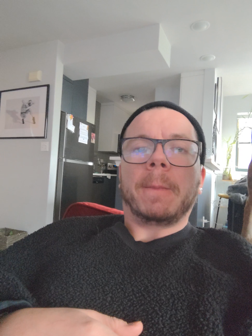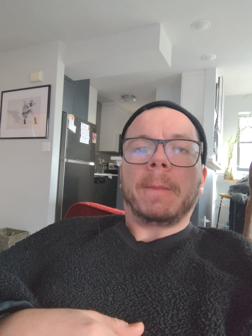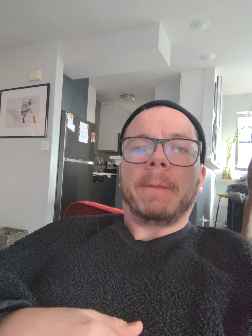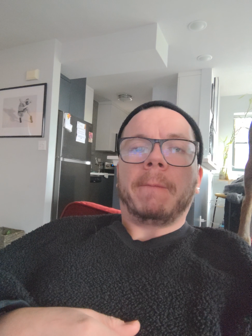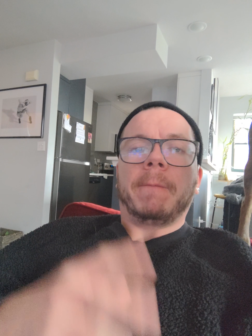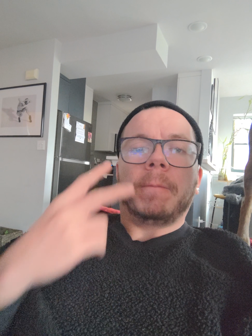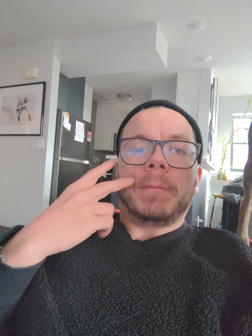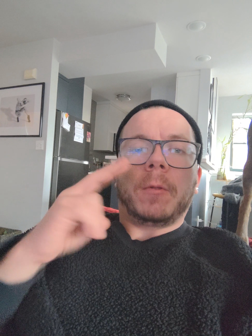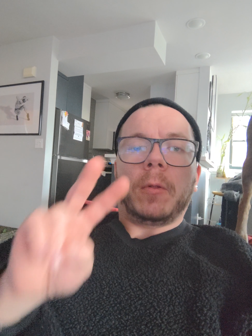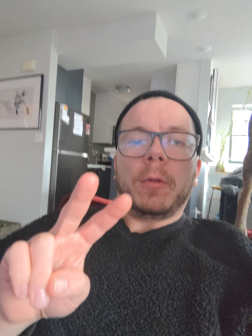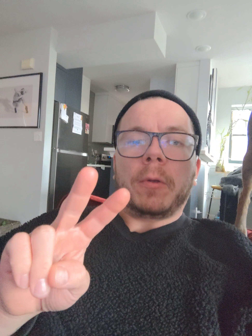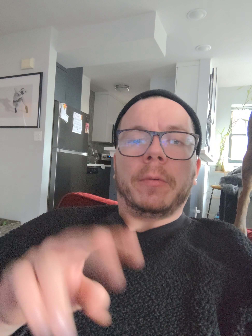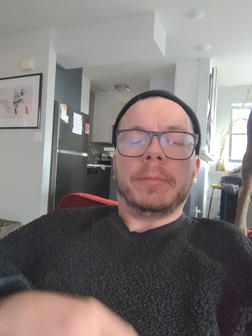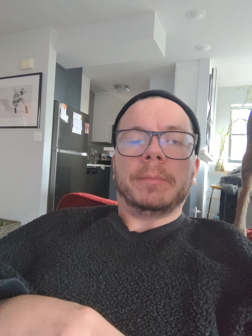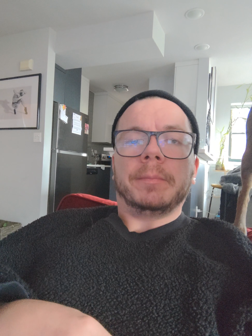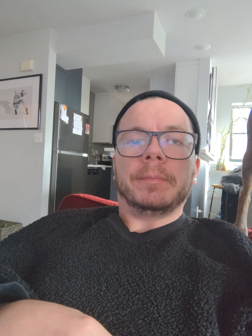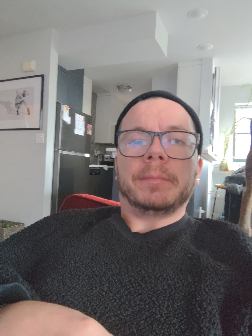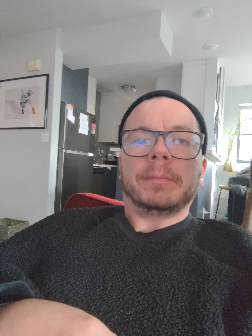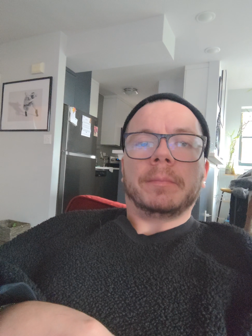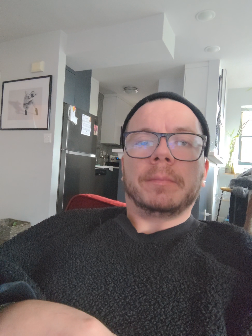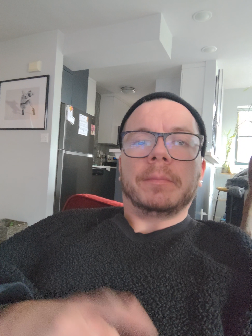look